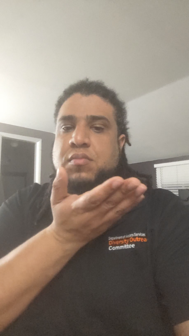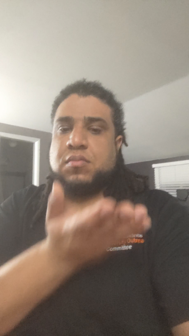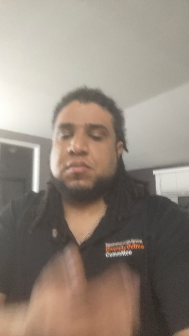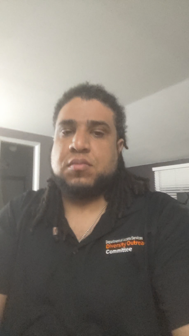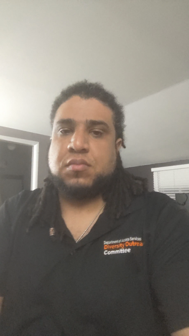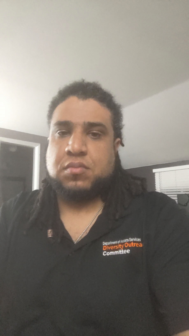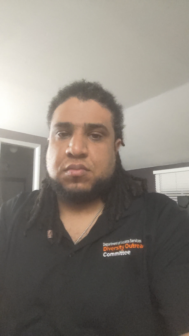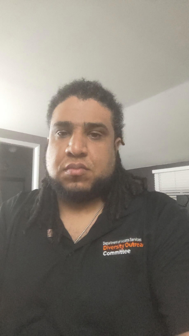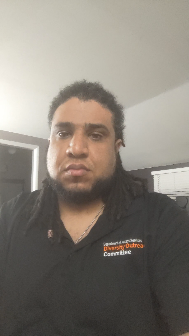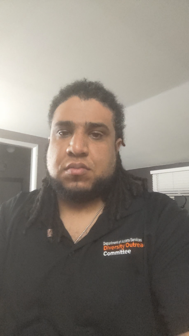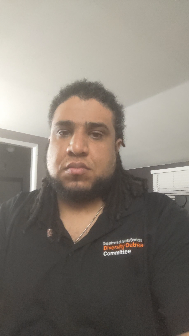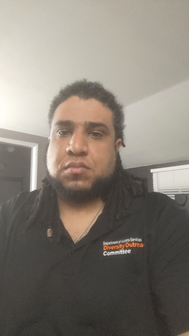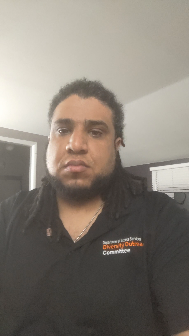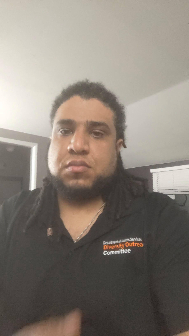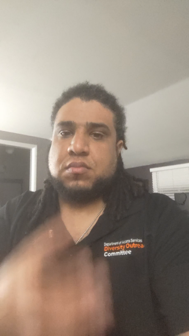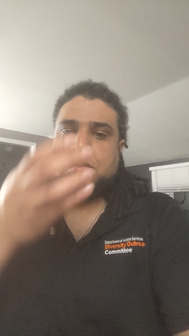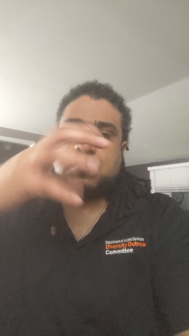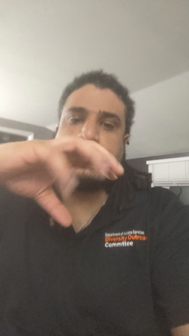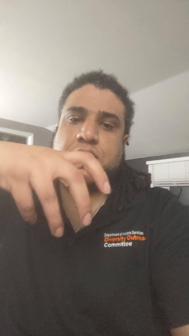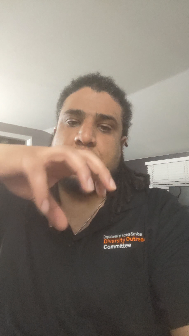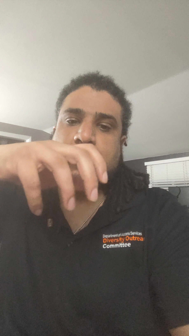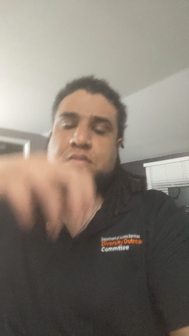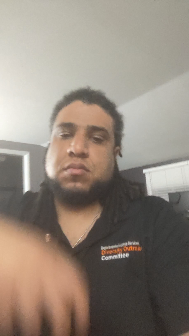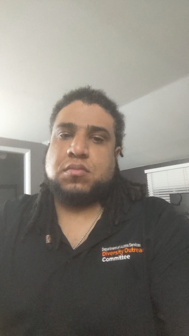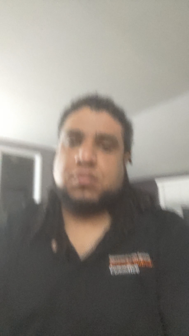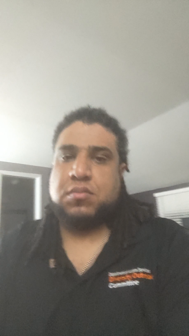jar